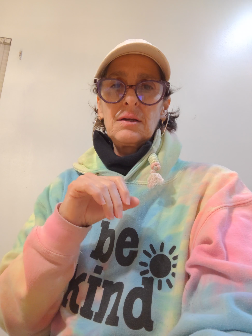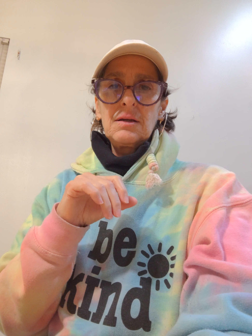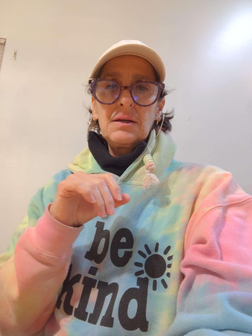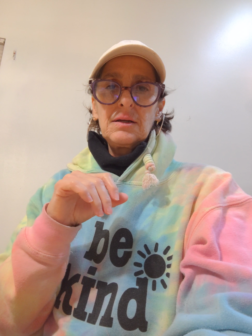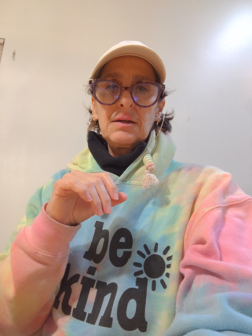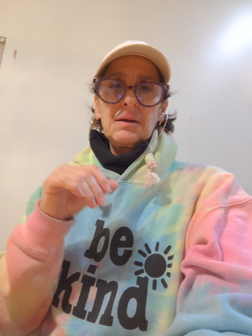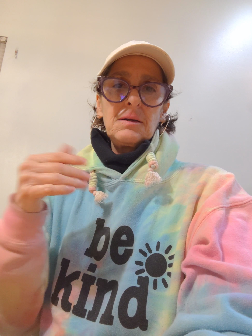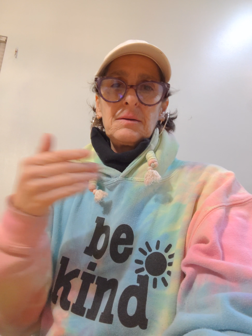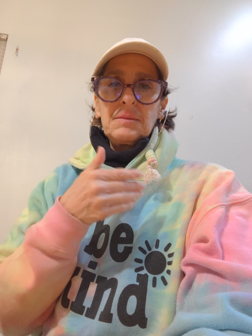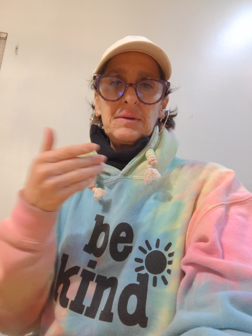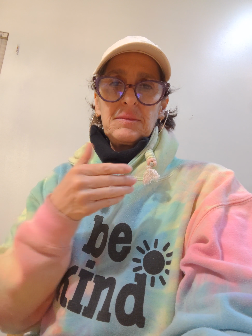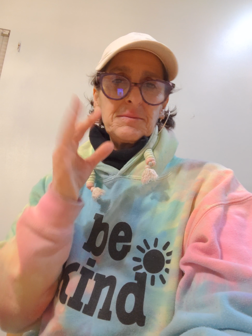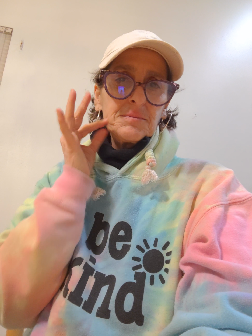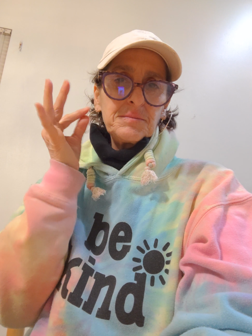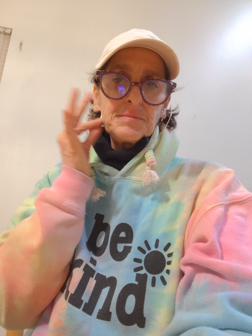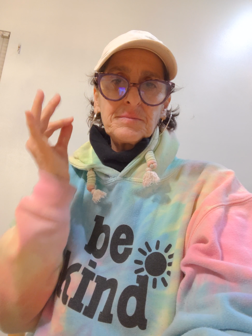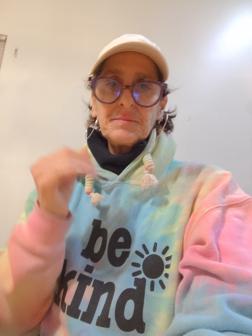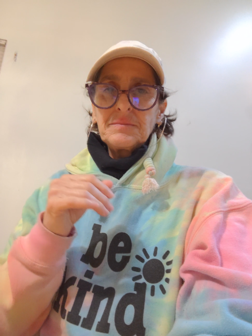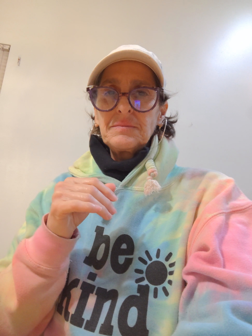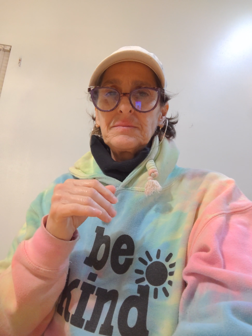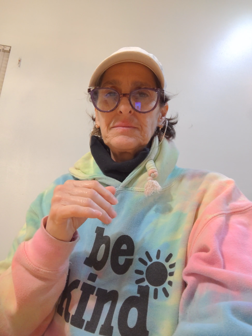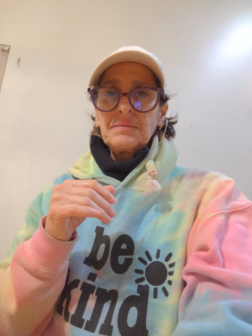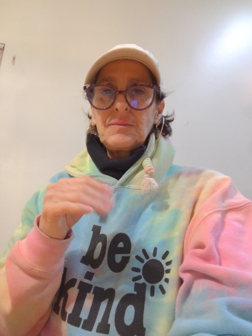kitty